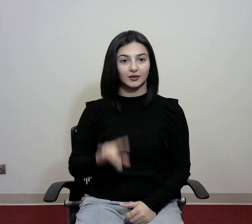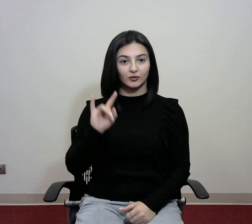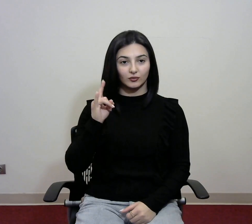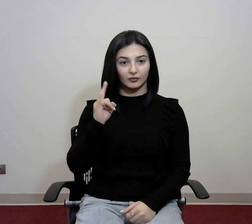uşaq